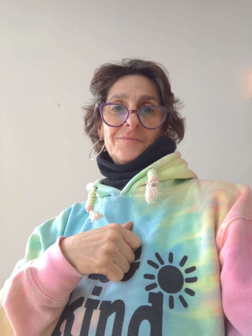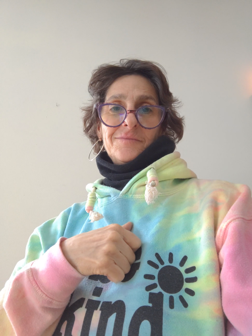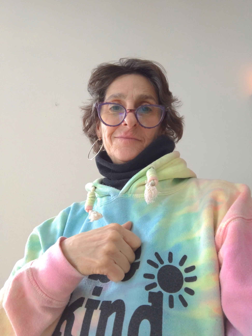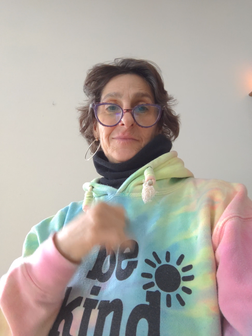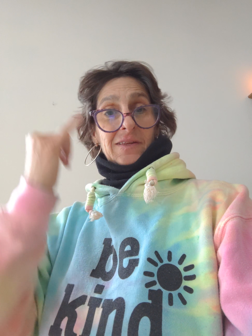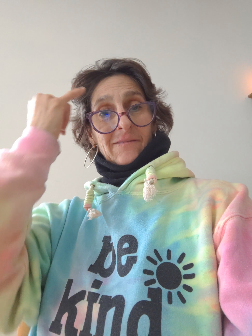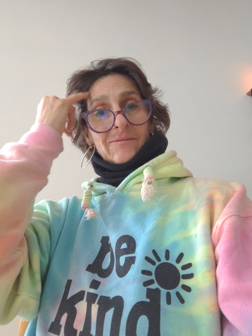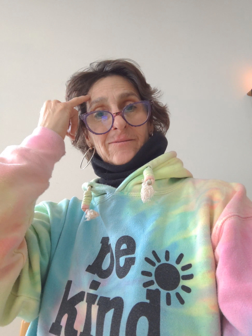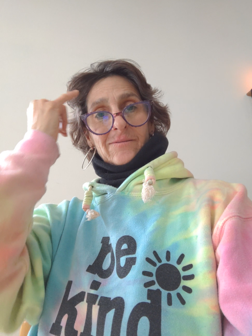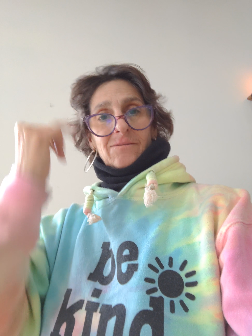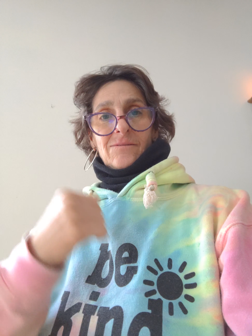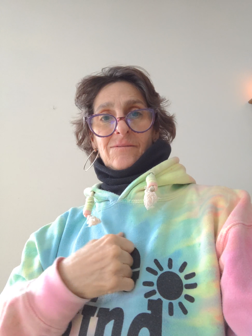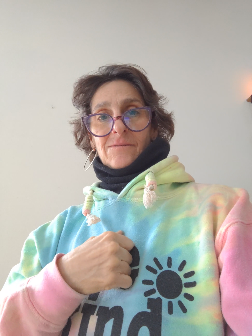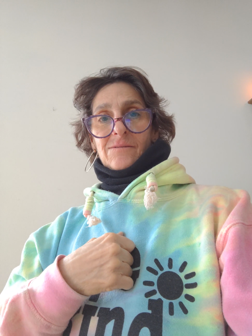if